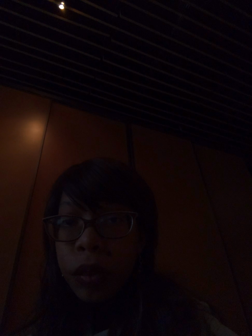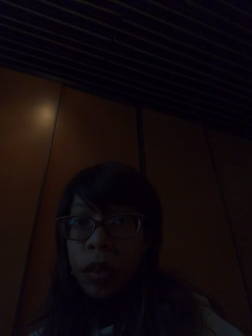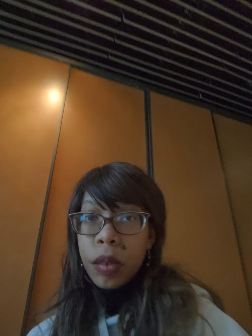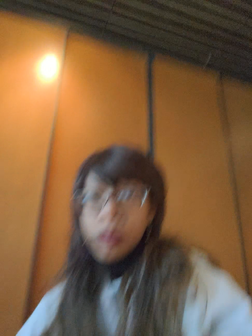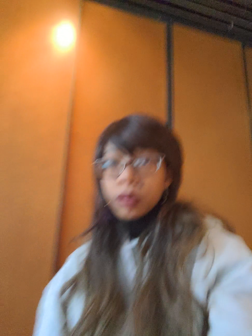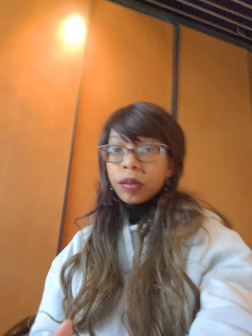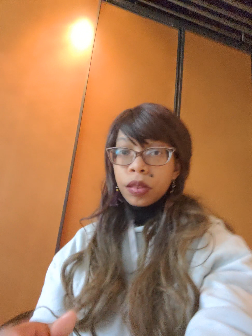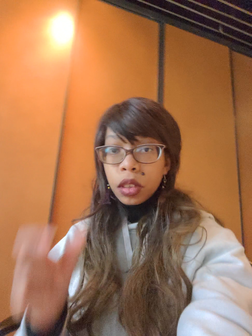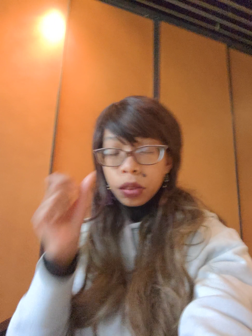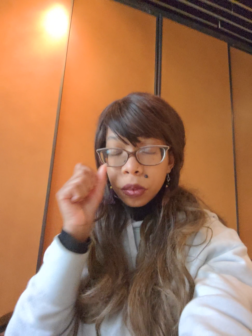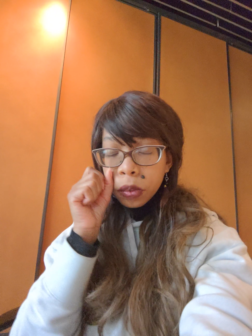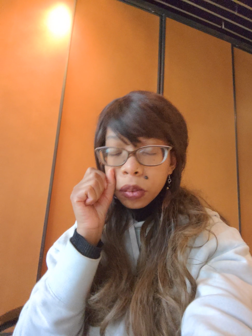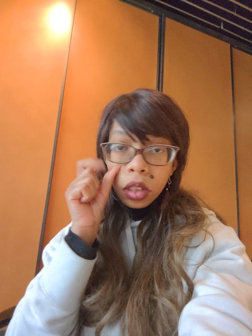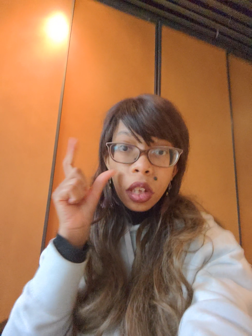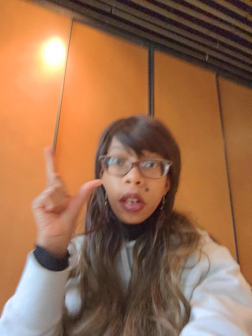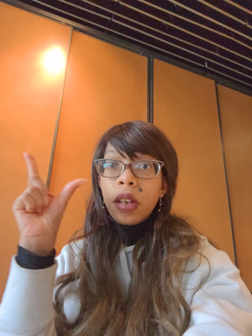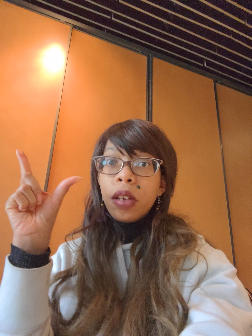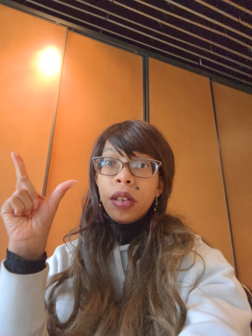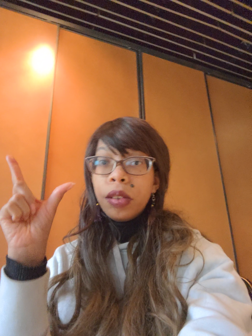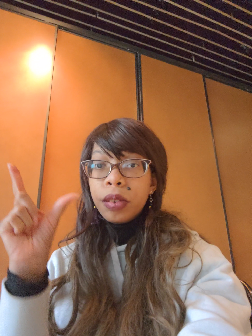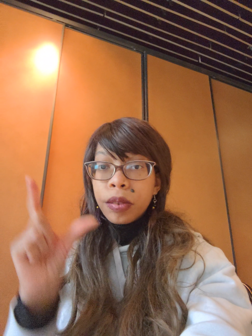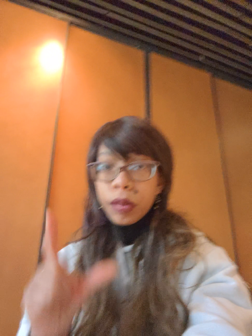awake